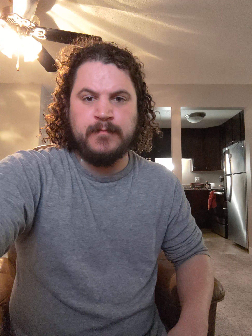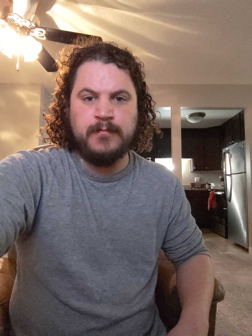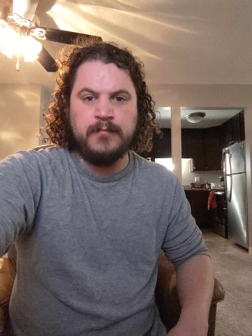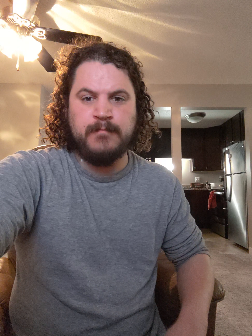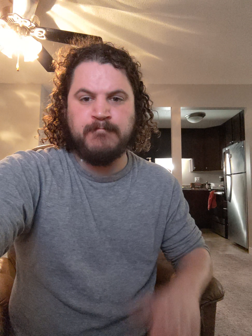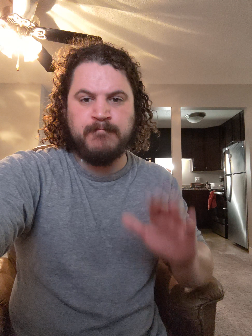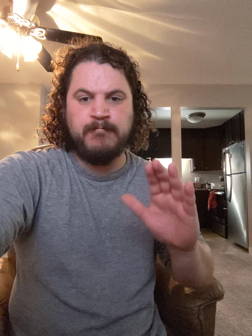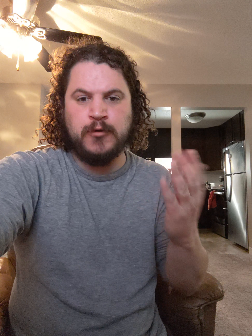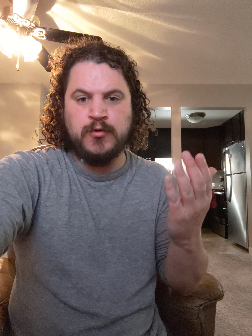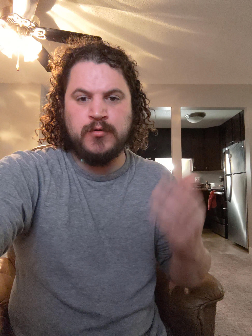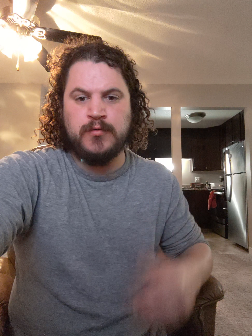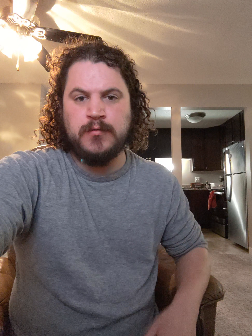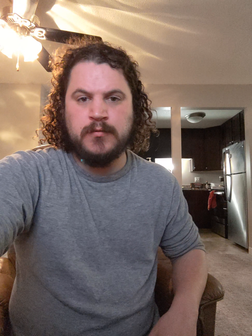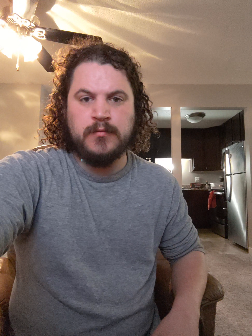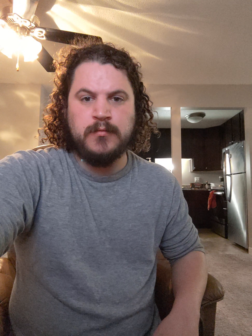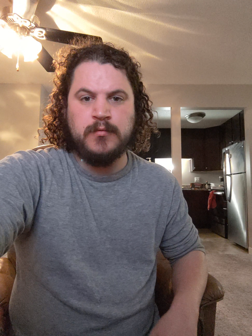book